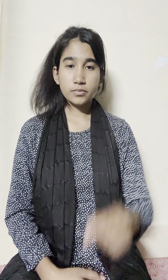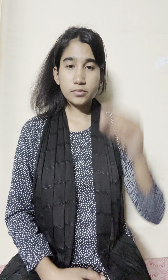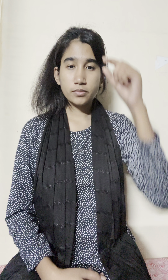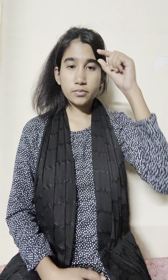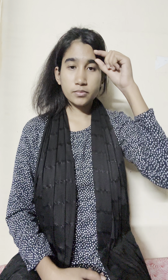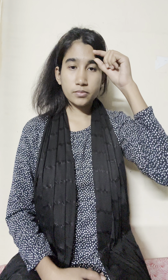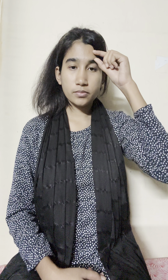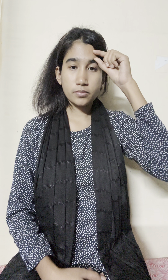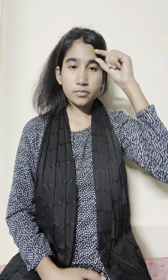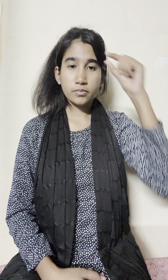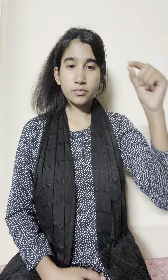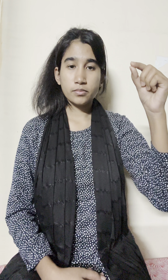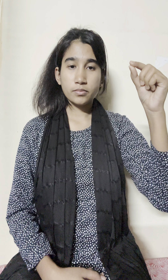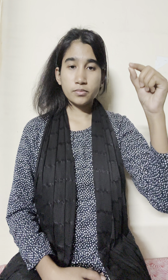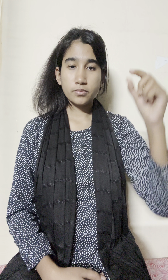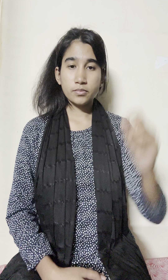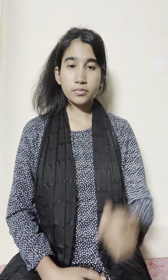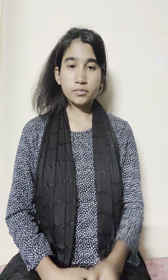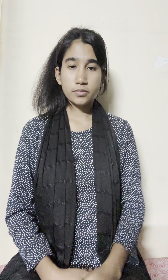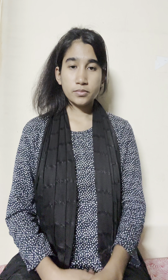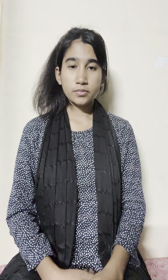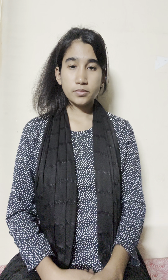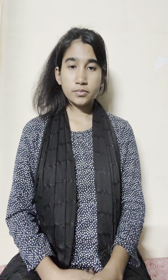চিন্তা